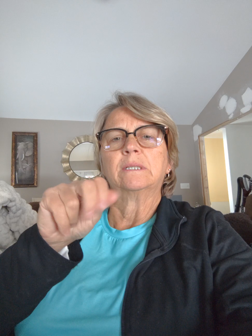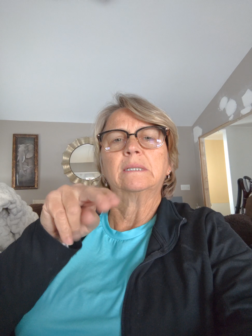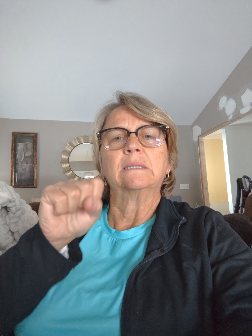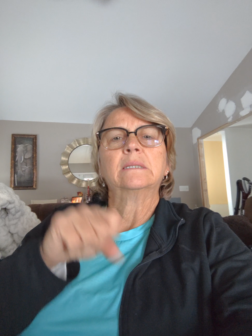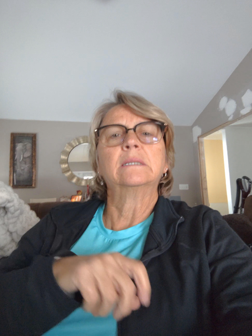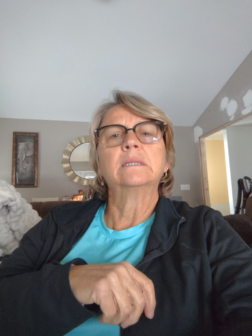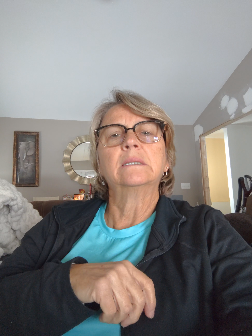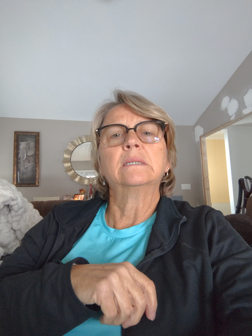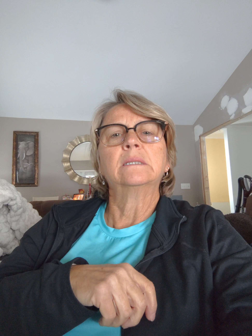jeans